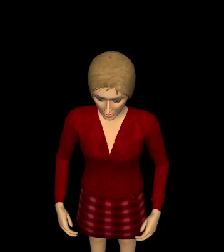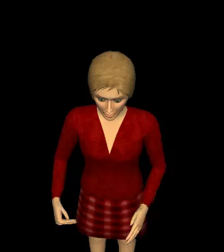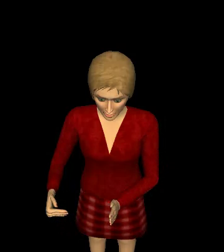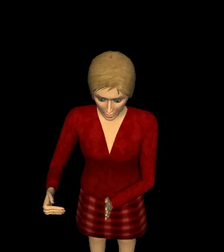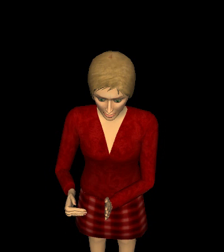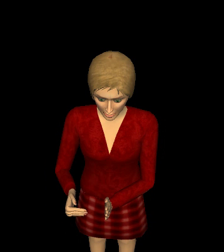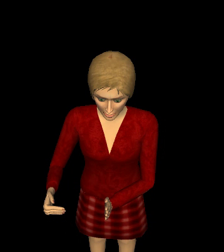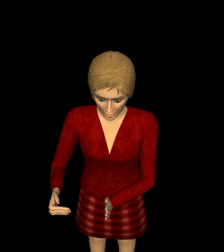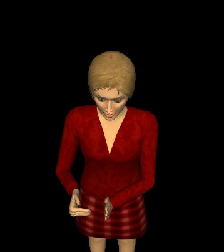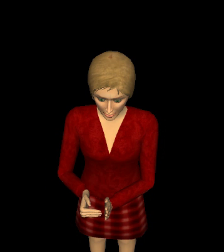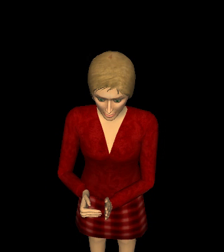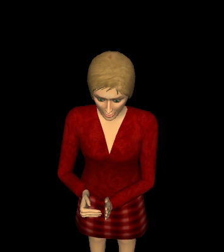مرة أخرى